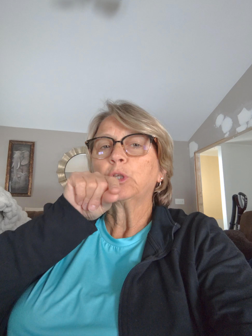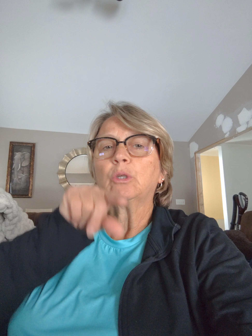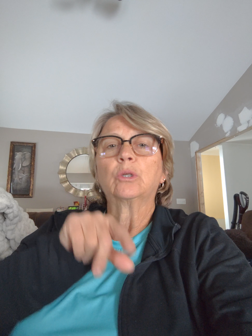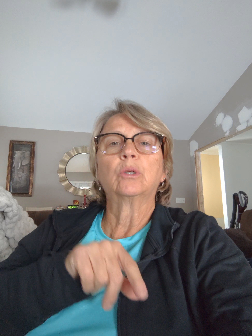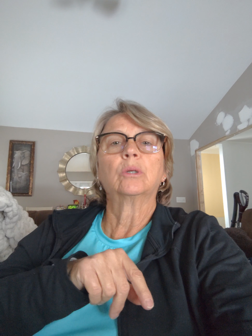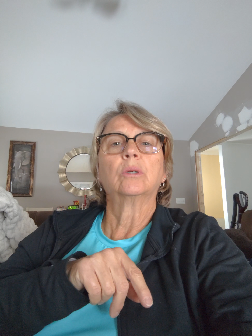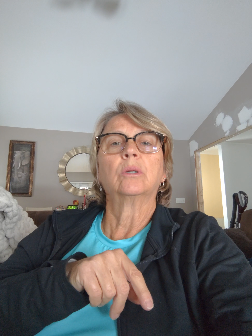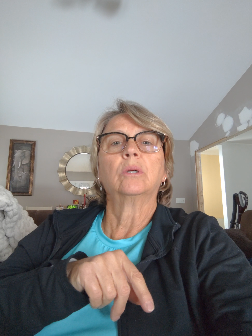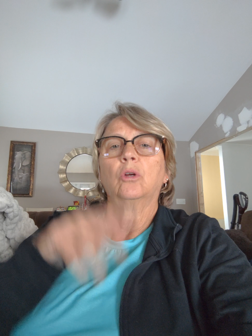bird